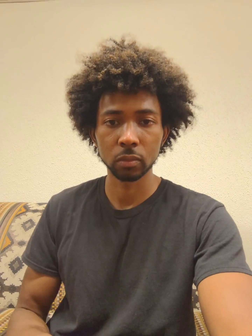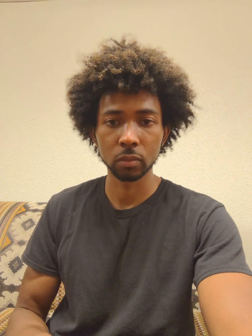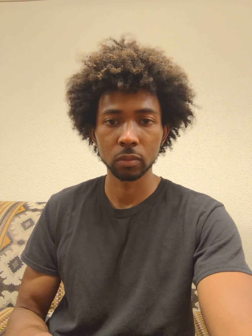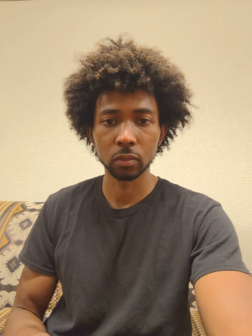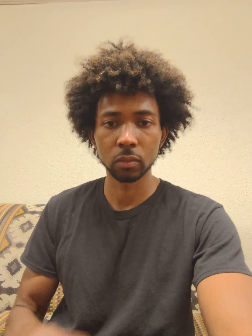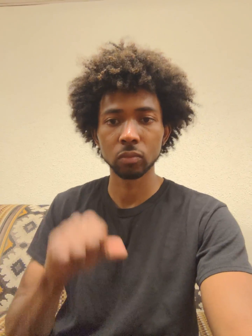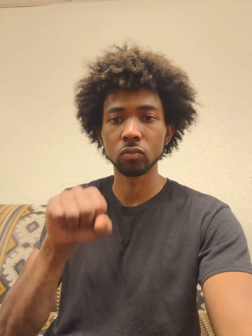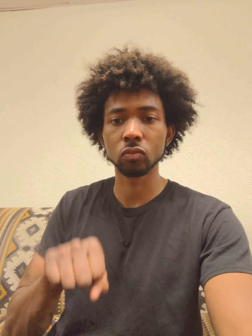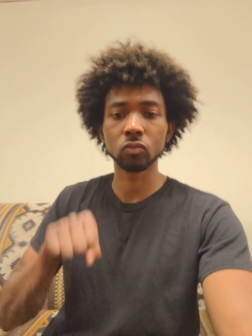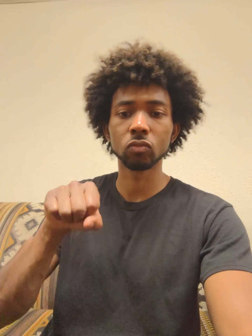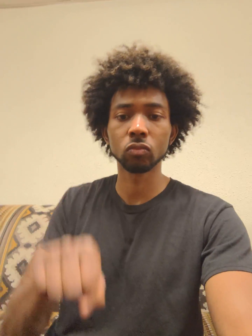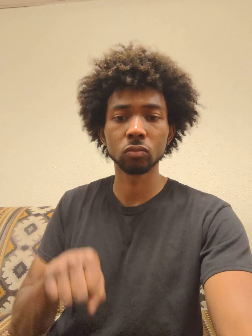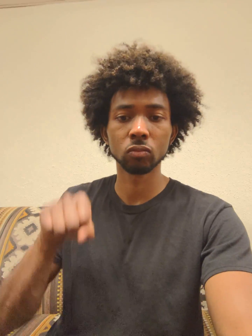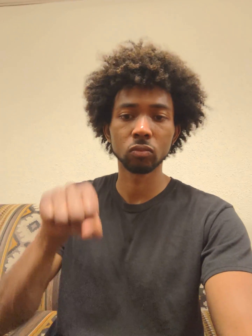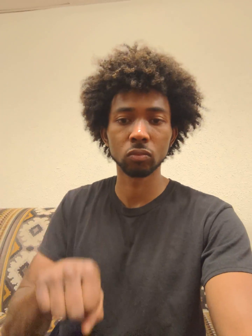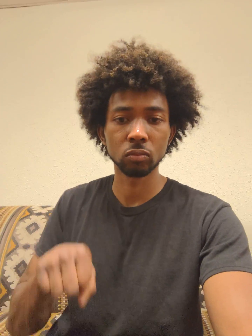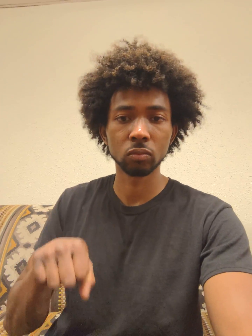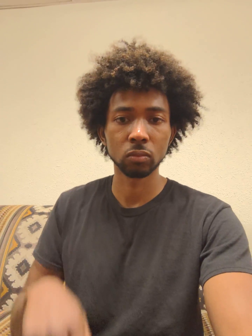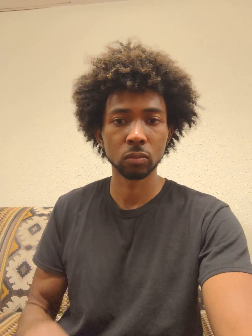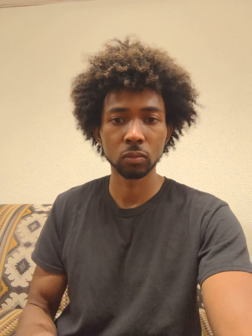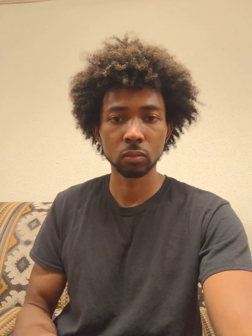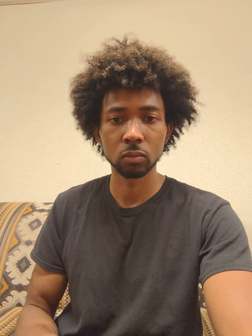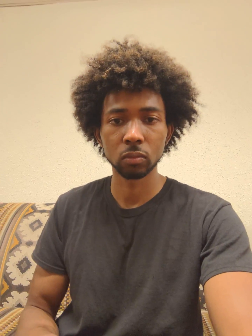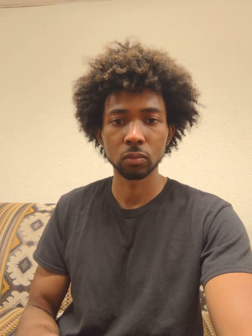bicycle